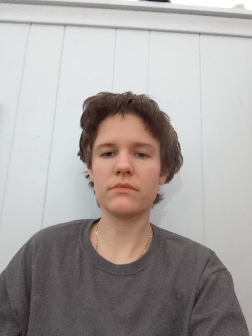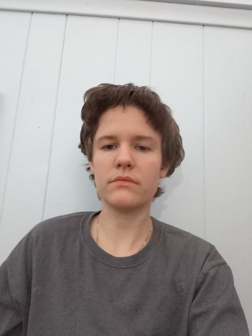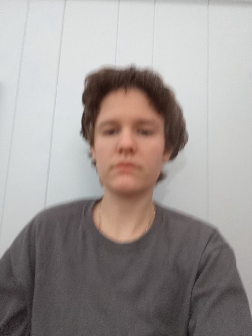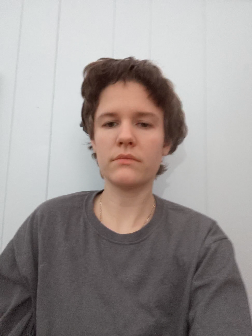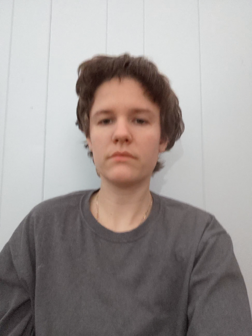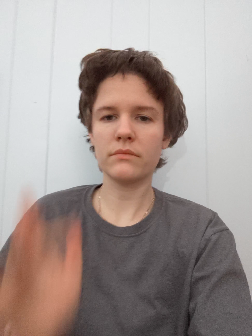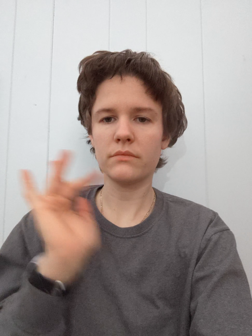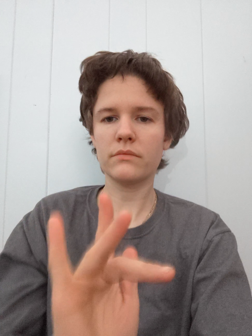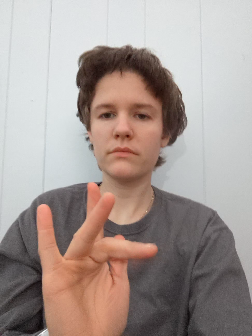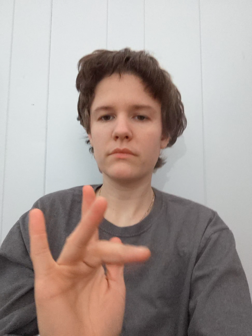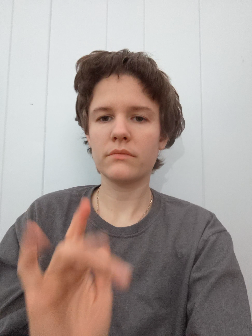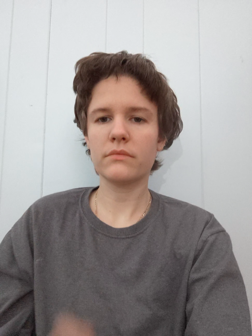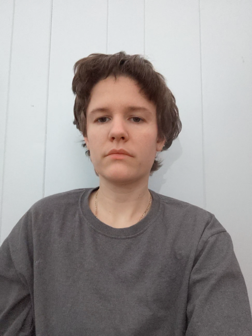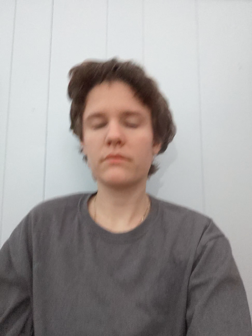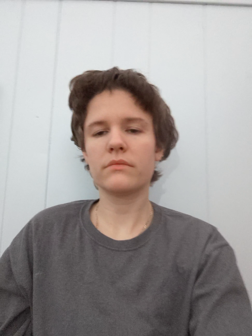touch